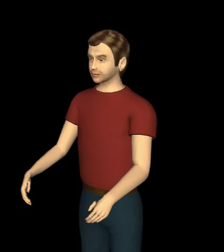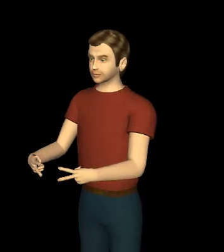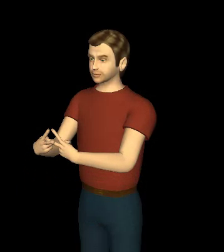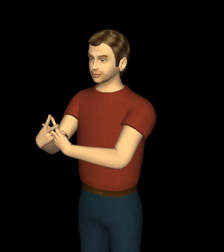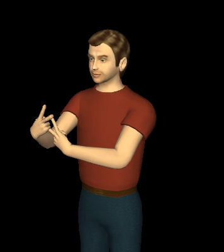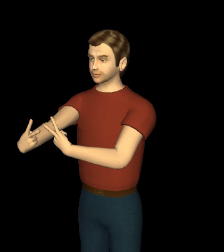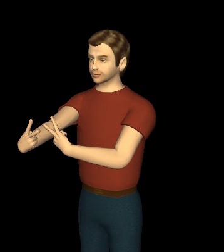أمام